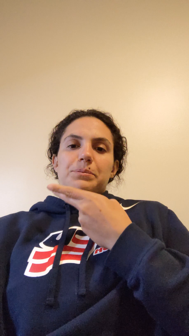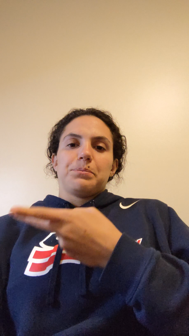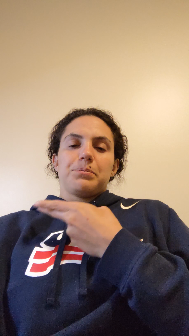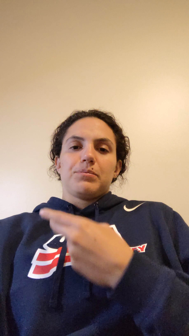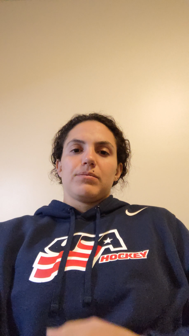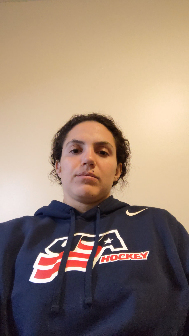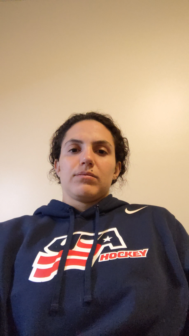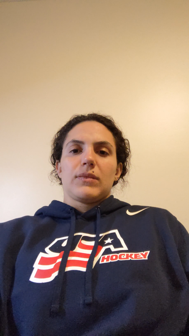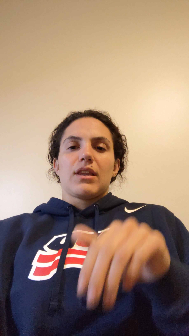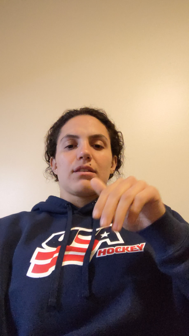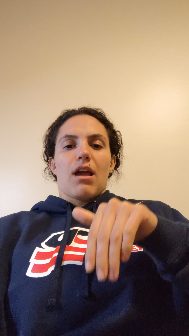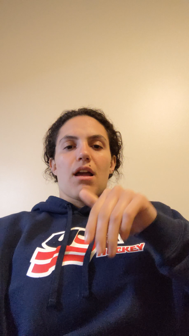night night